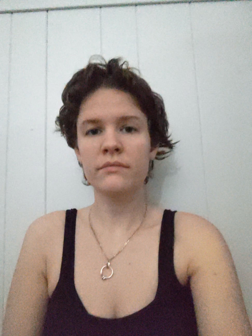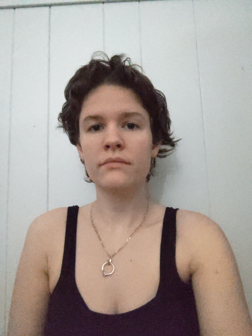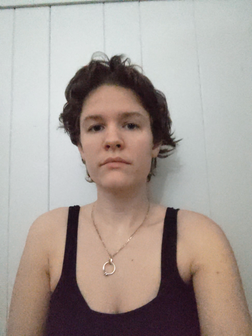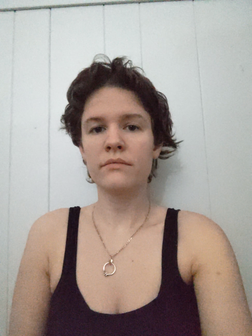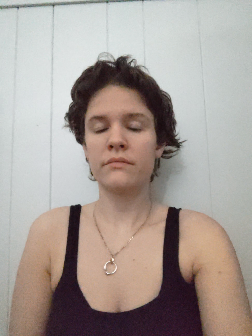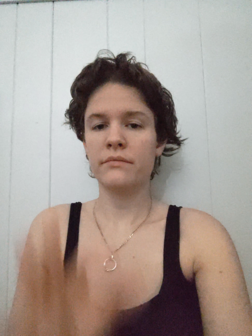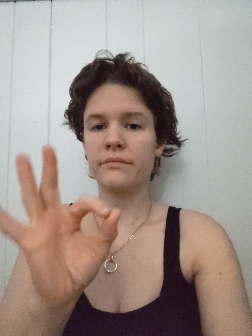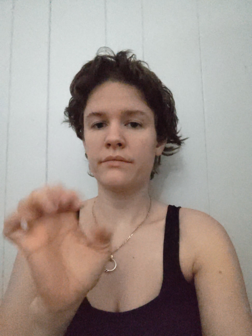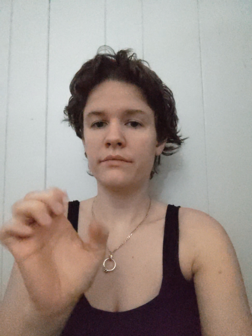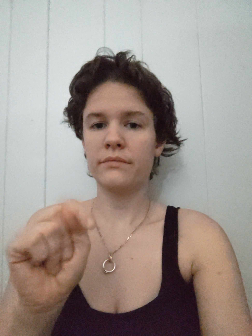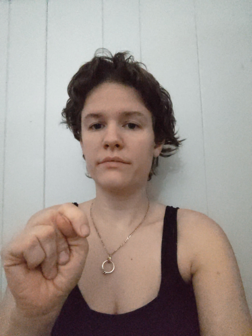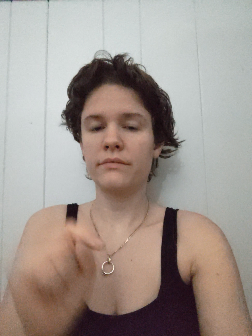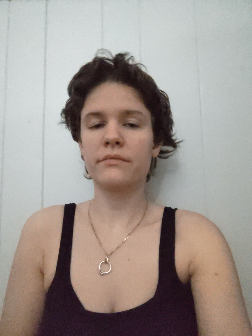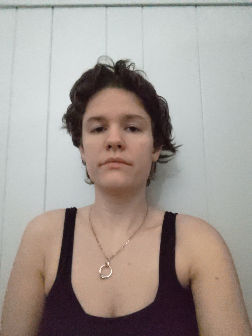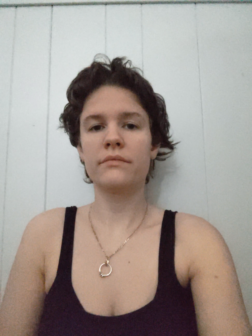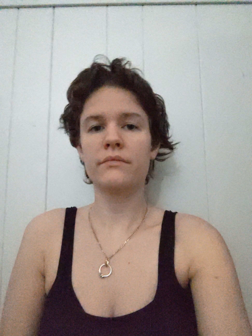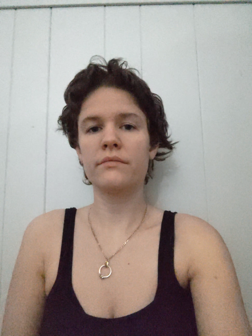feet